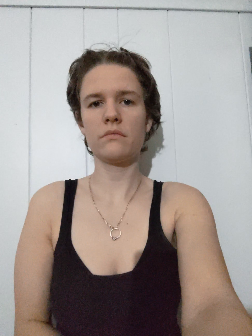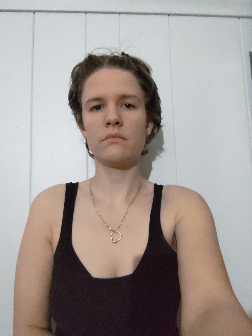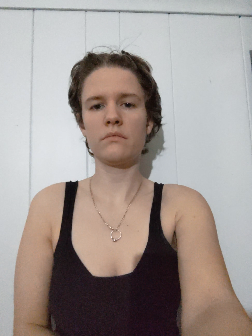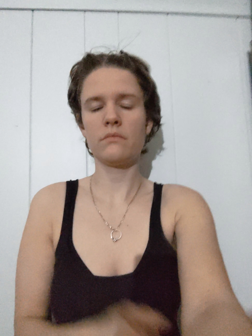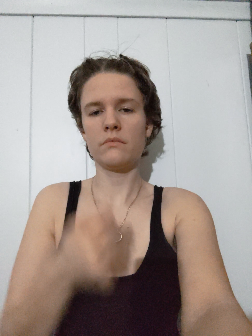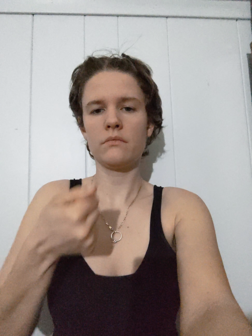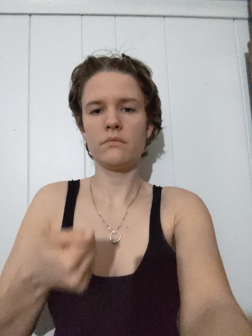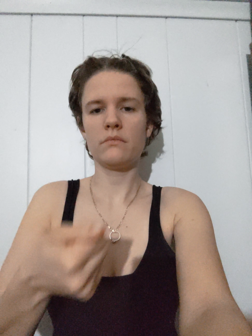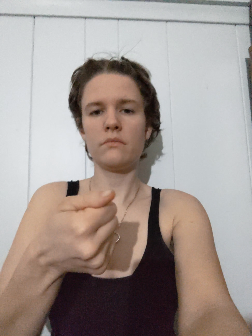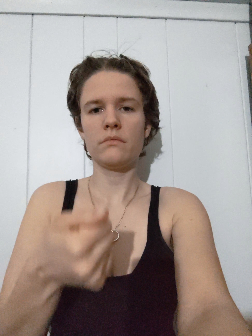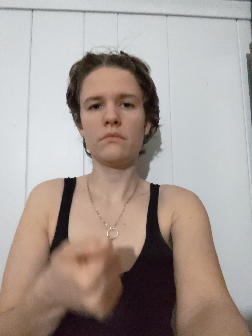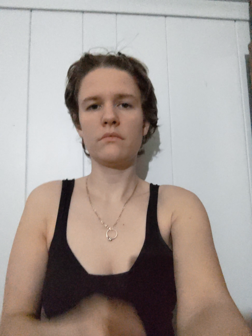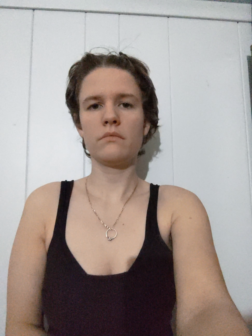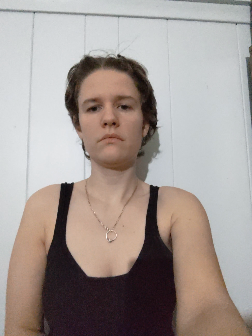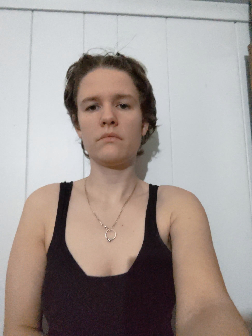hide